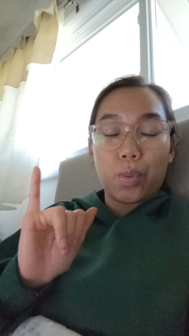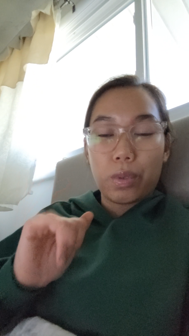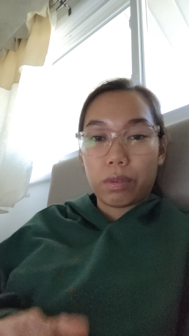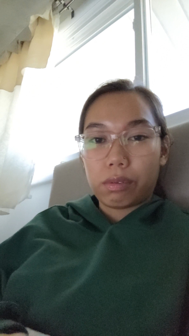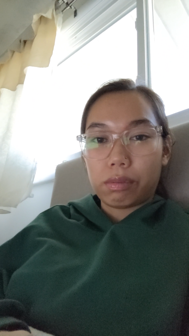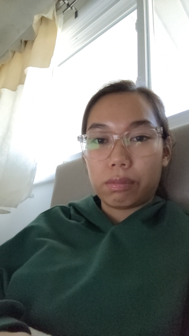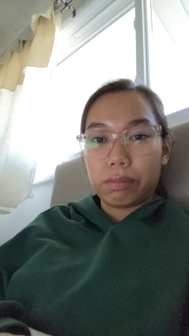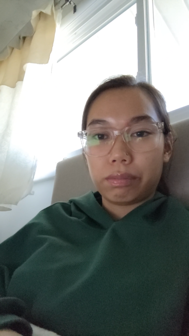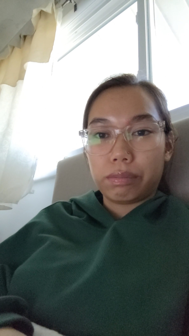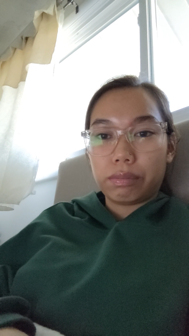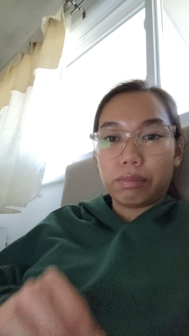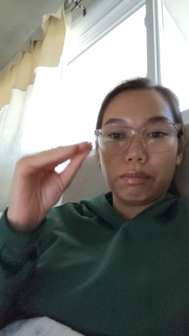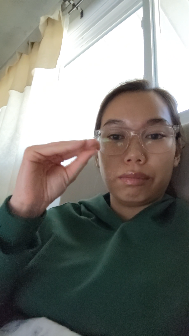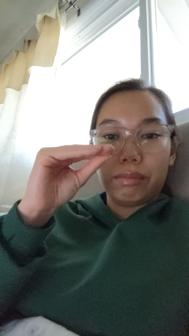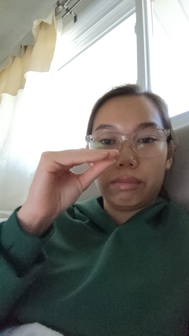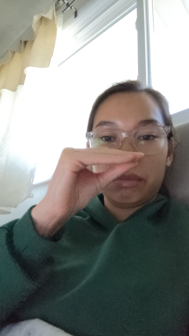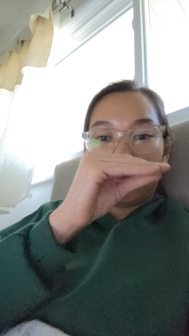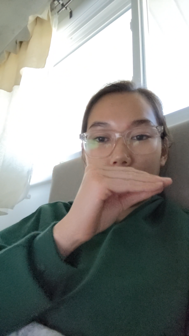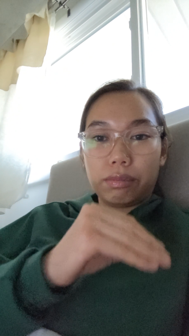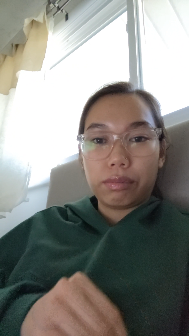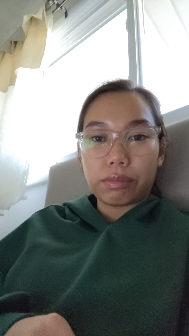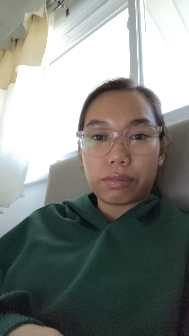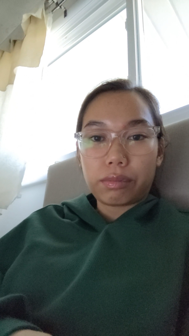dinosaur